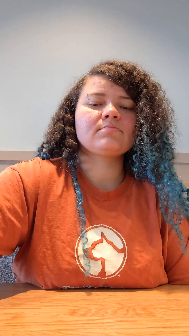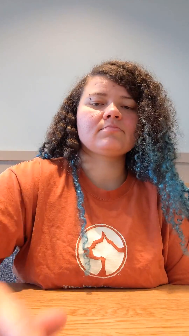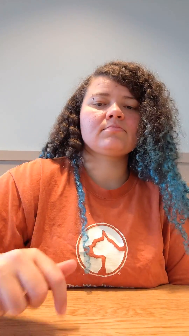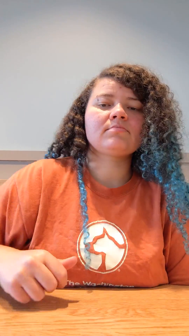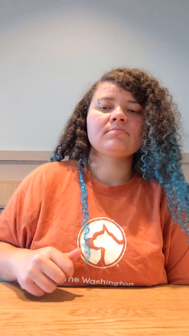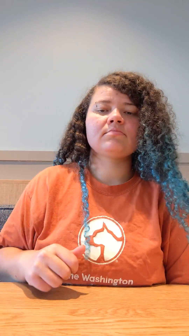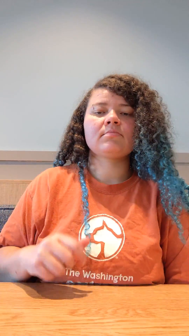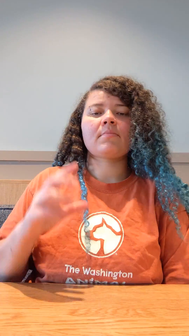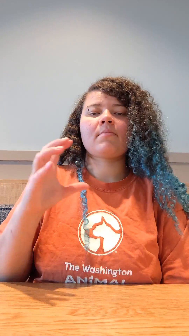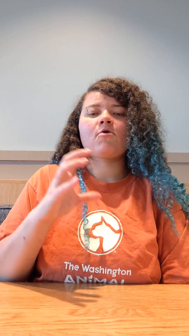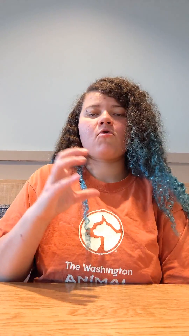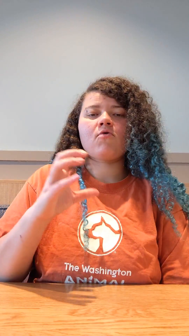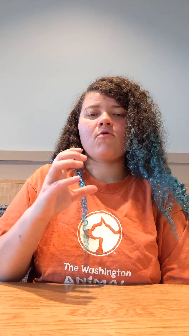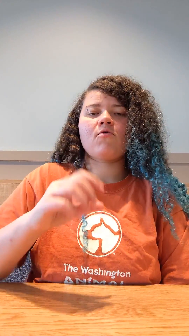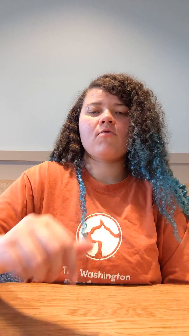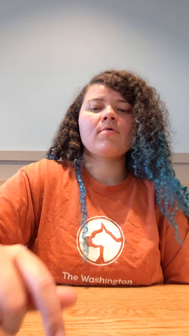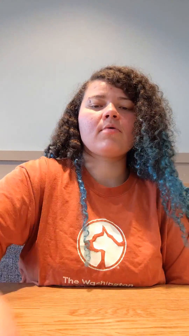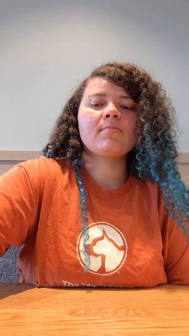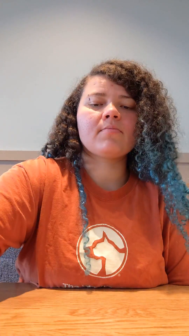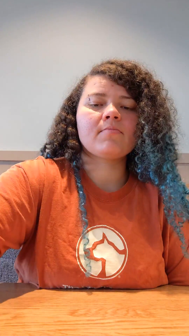ball